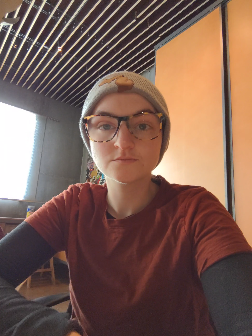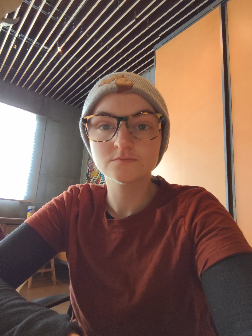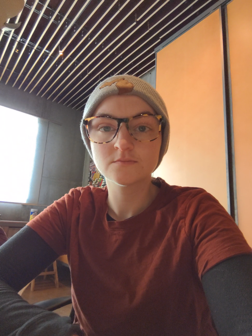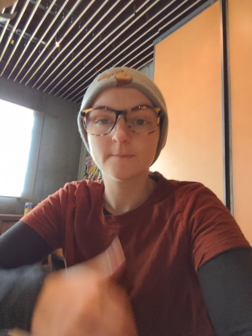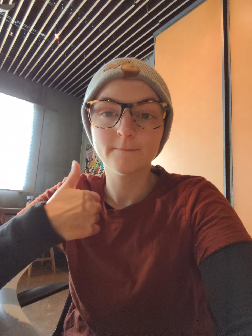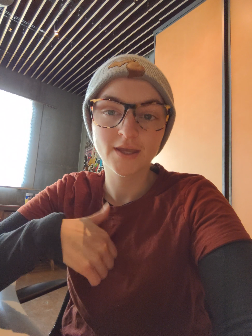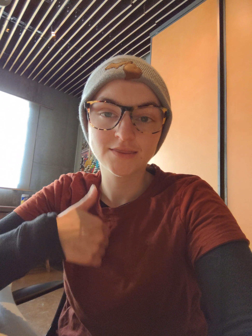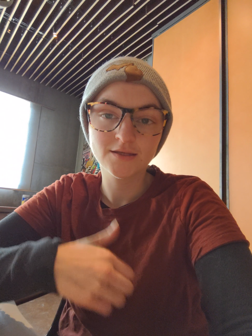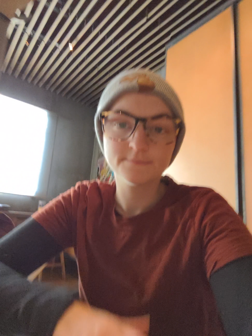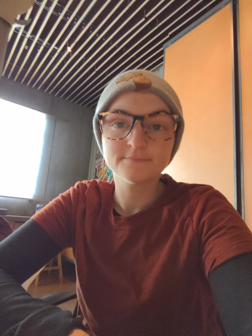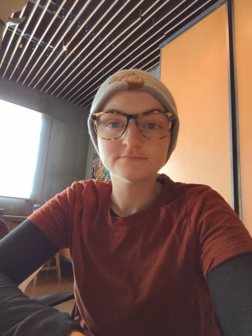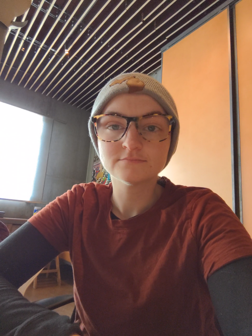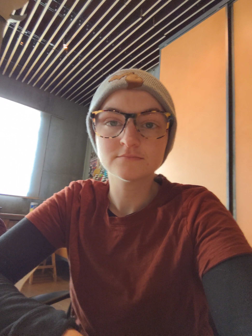bath